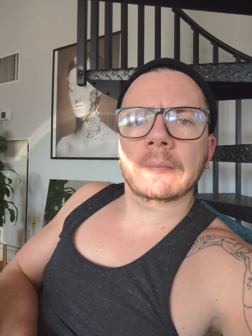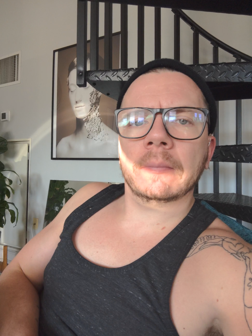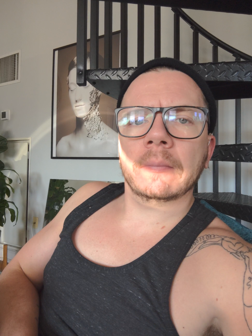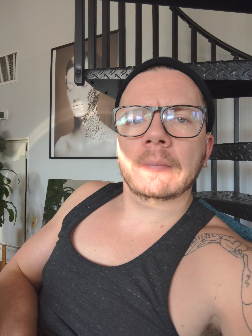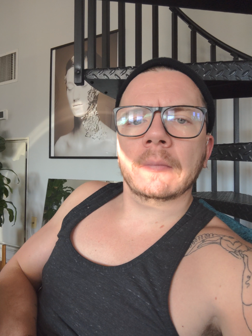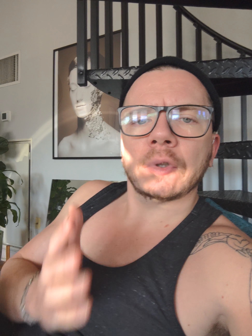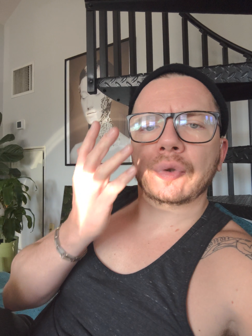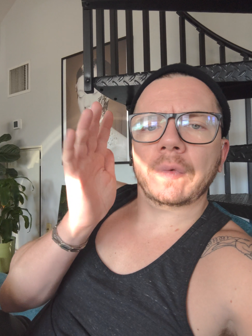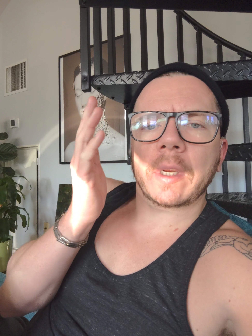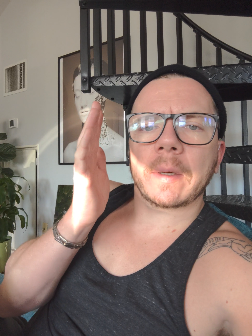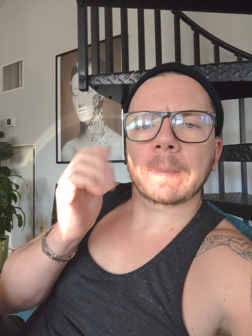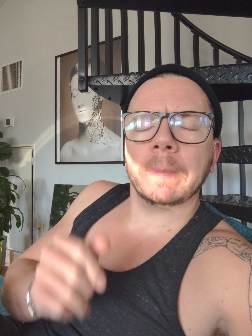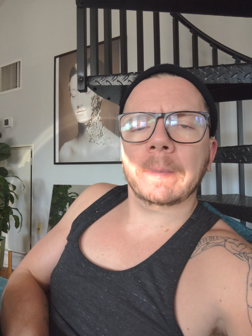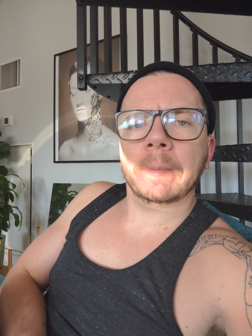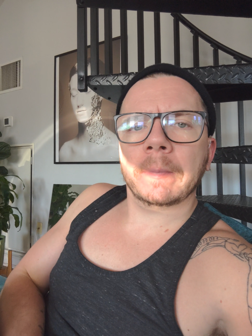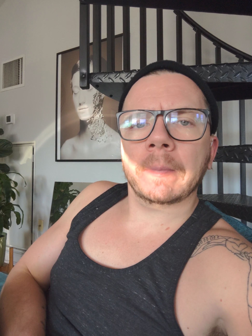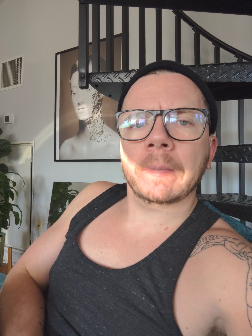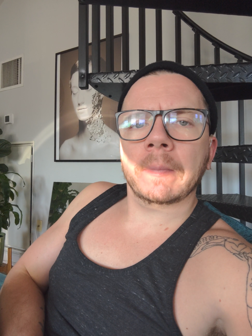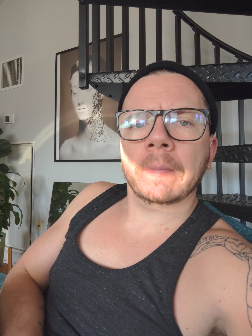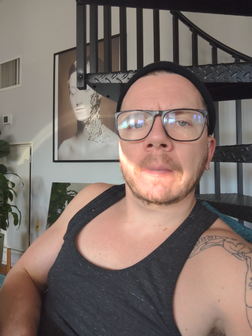tree